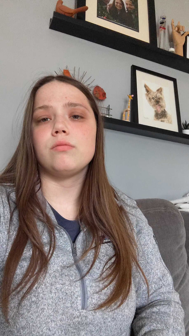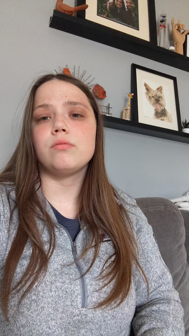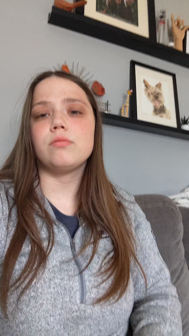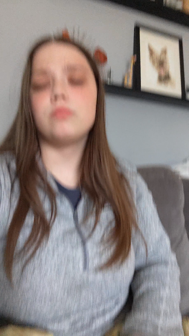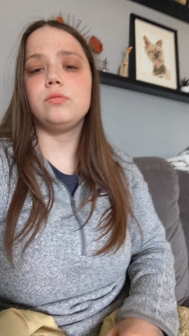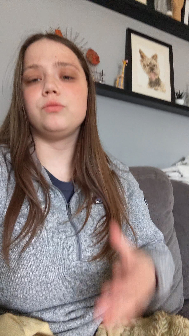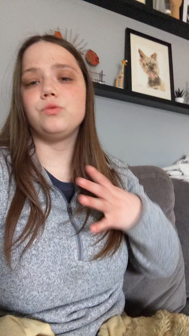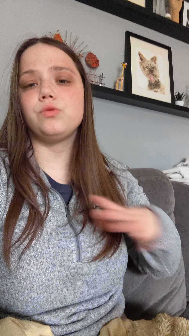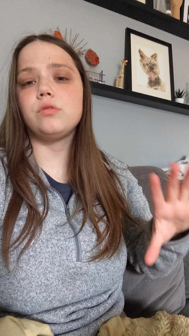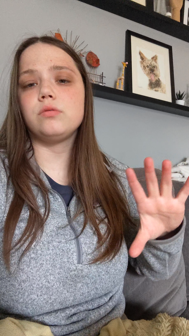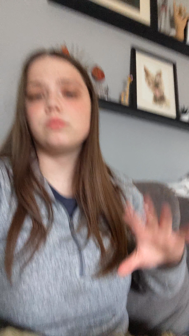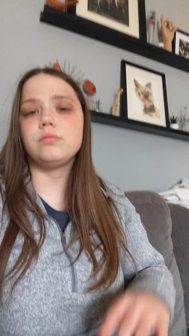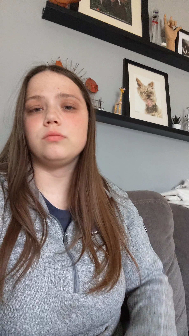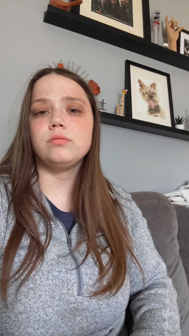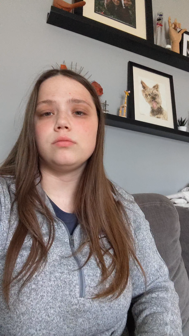dress